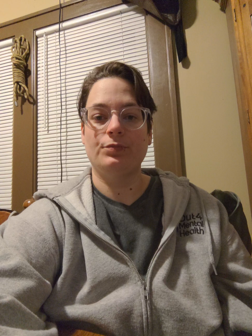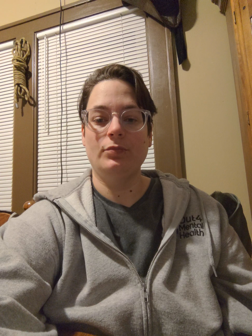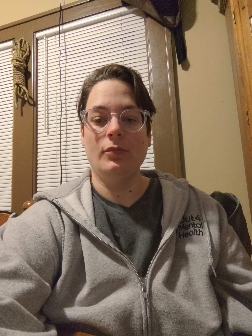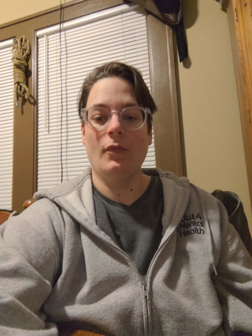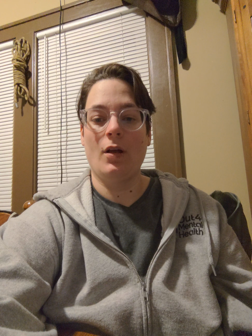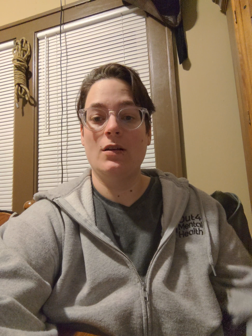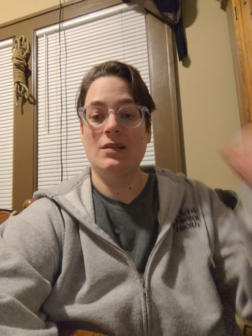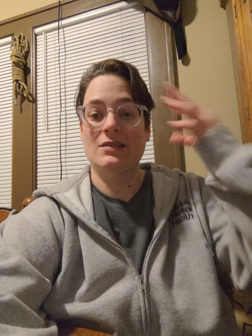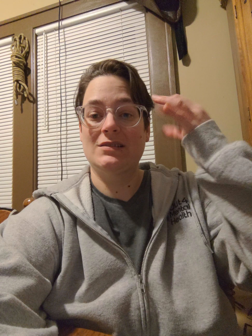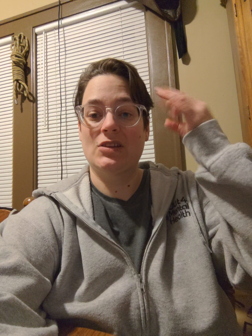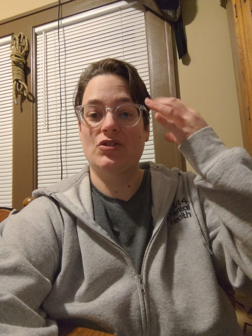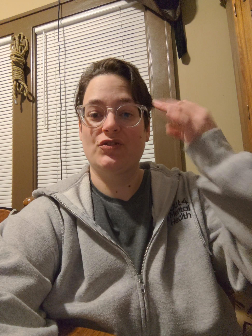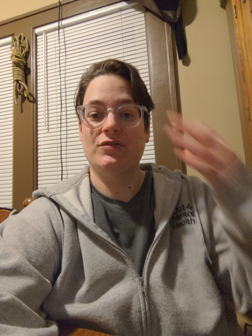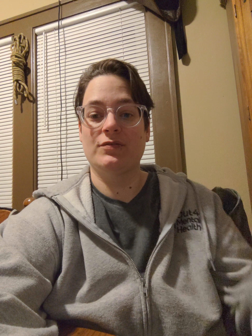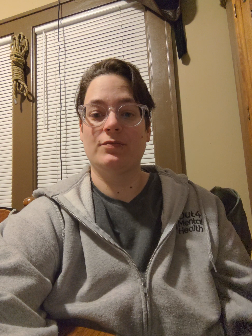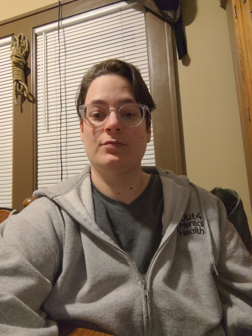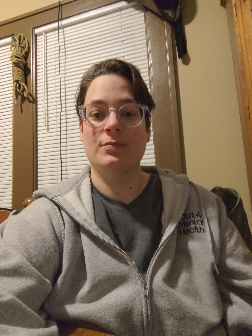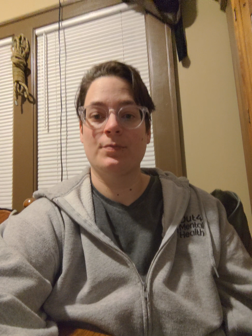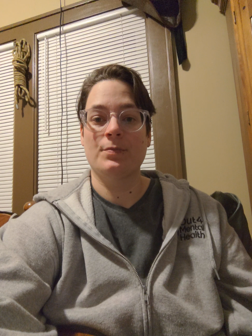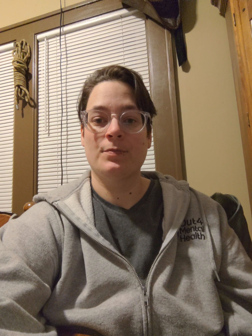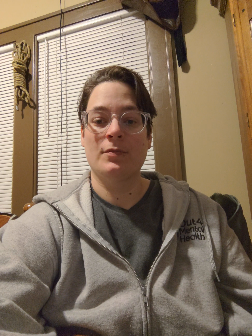shower